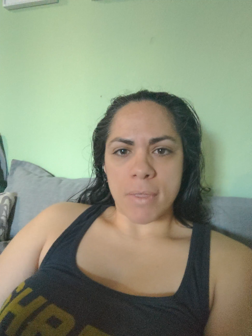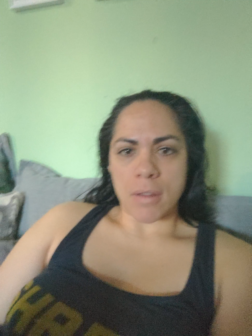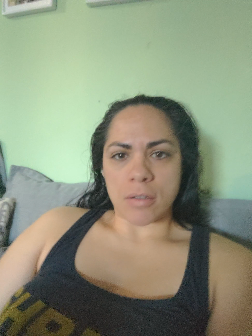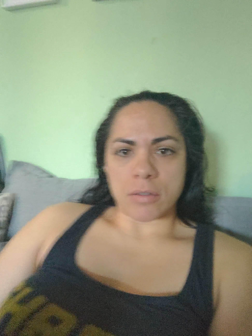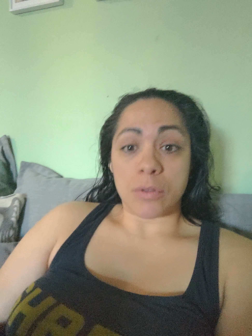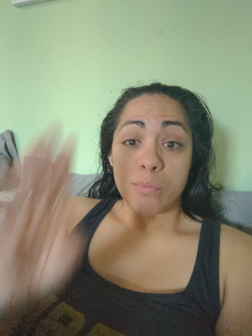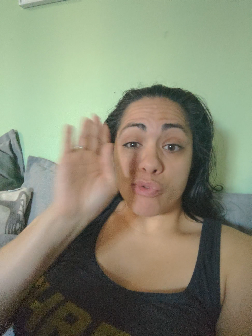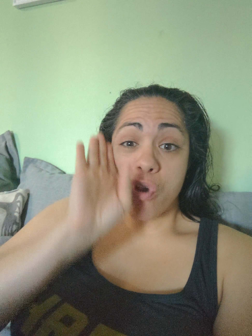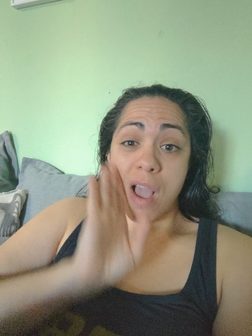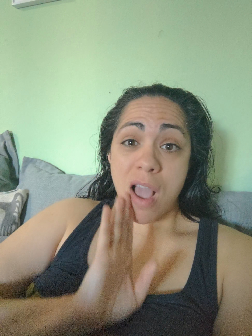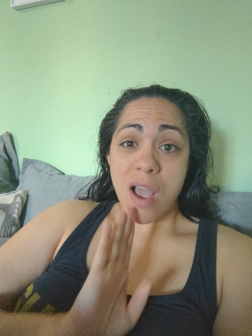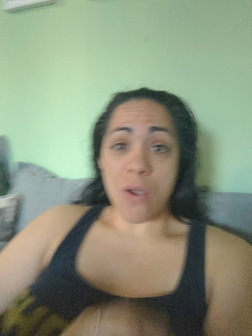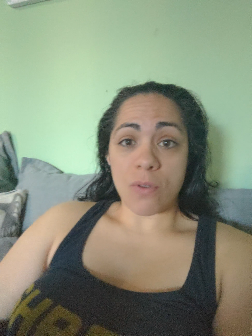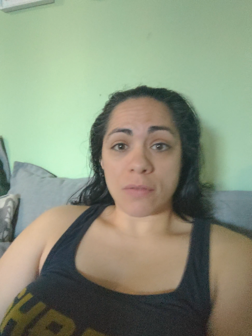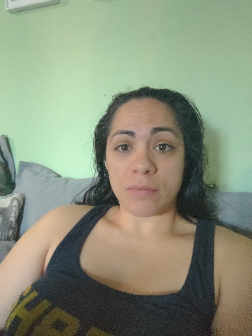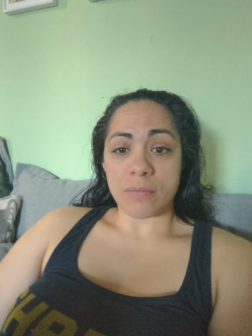brown